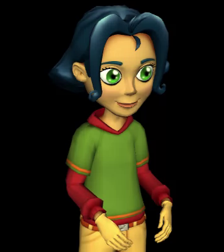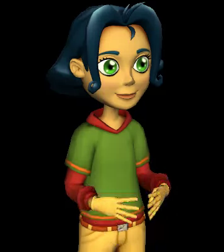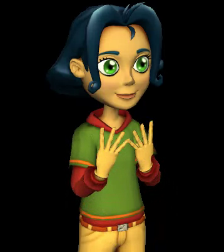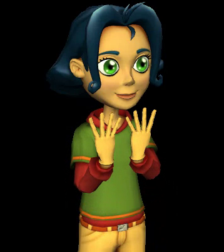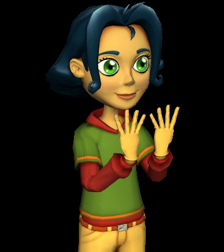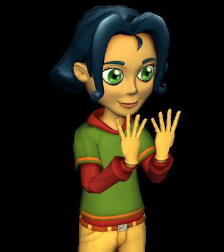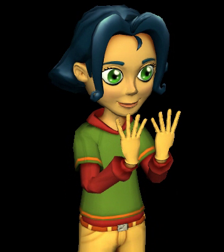عيد ميلاد